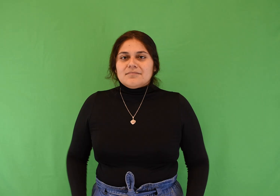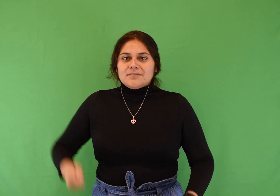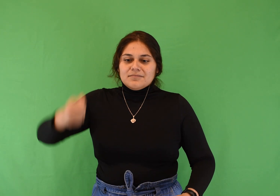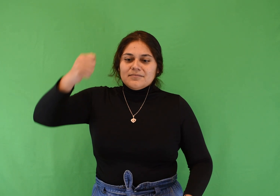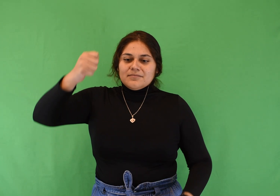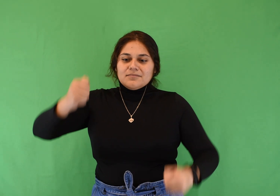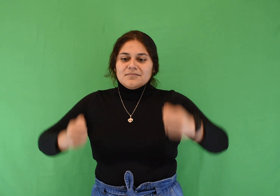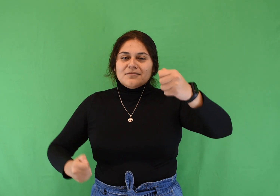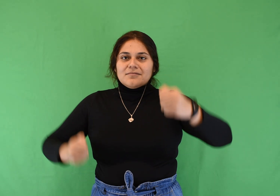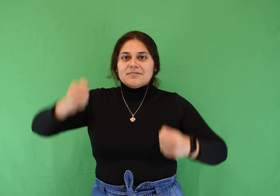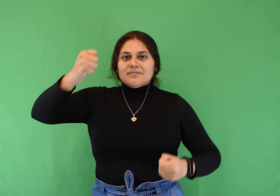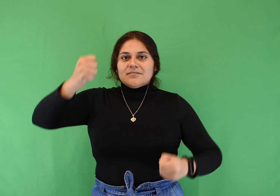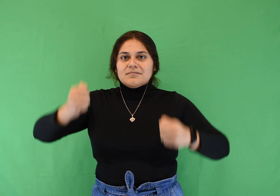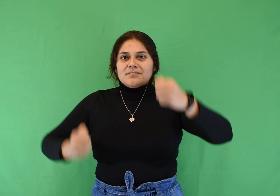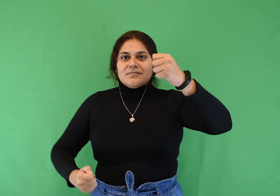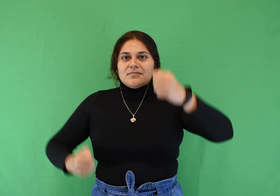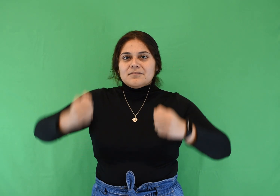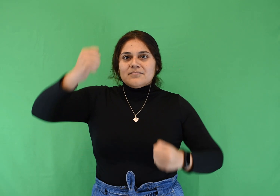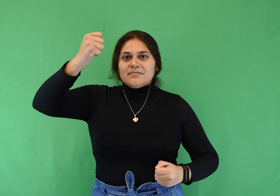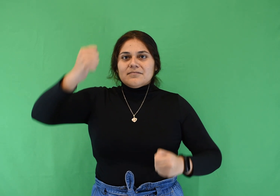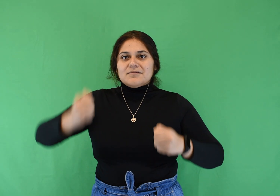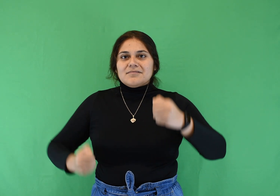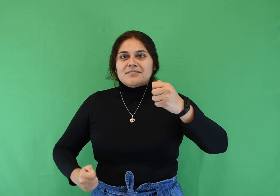manejar